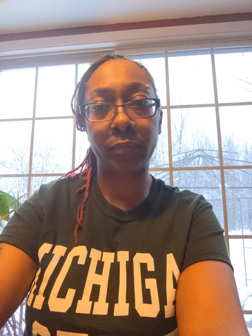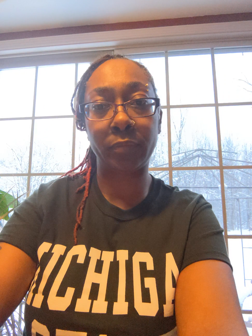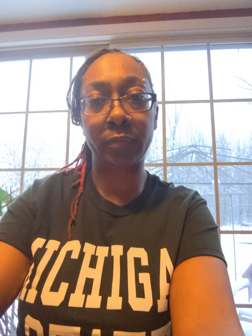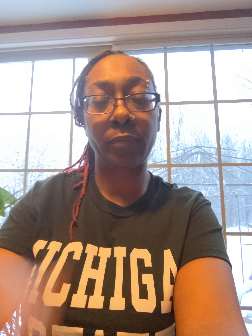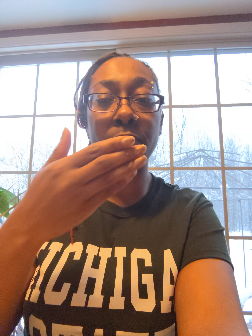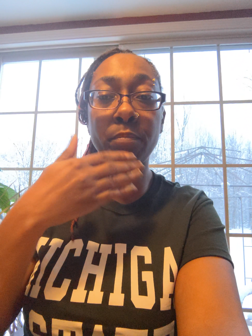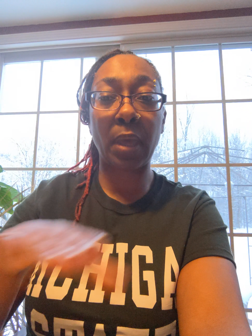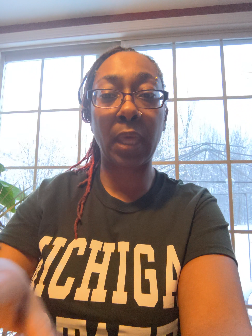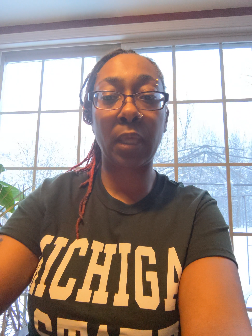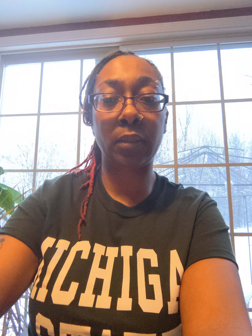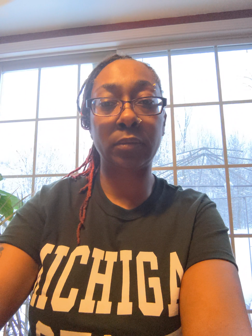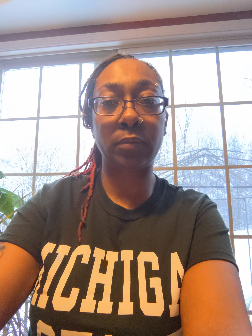bad